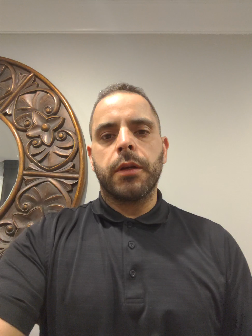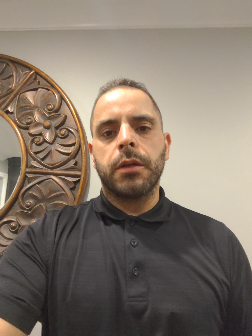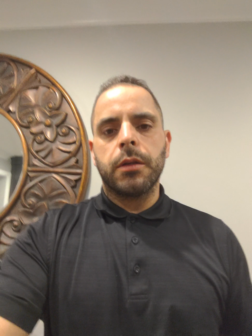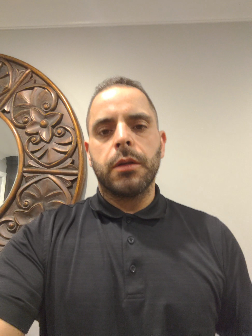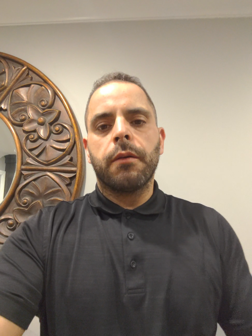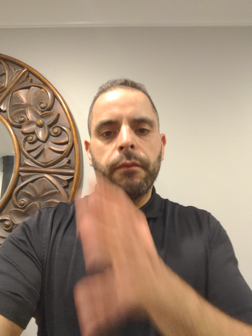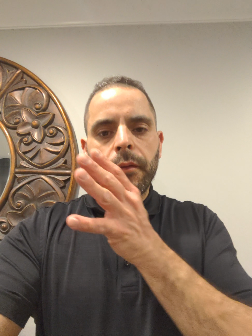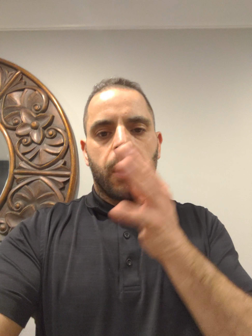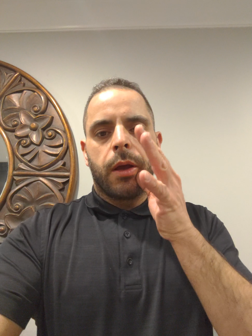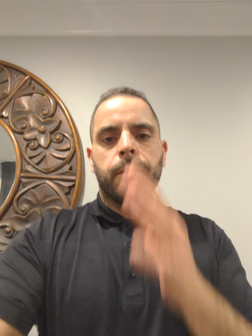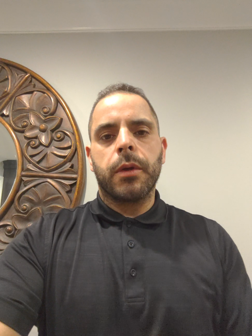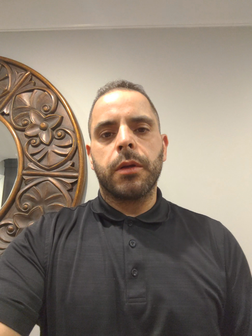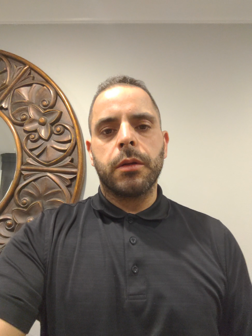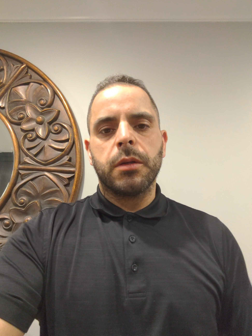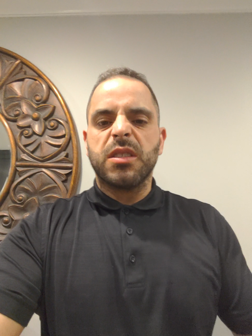farm